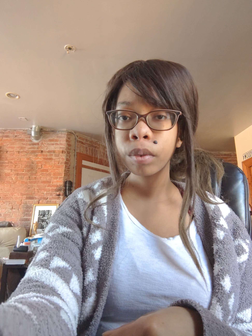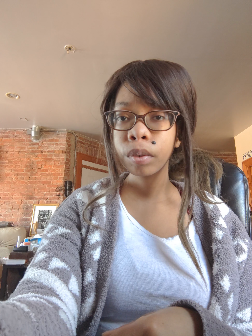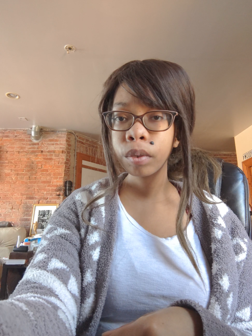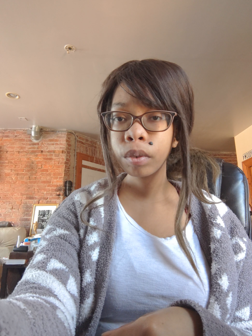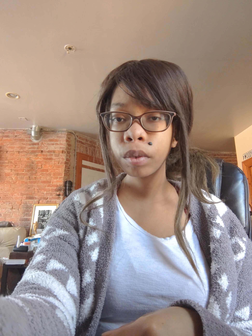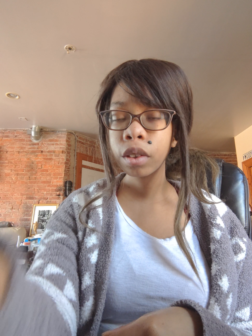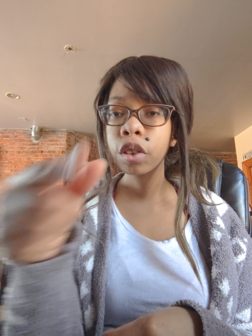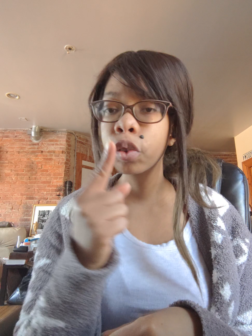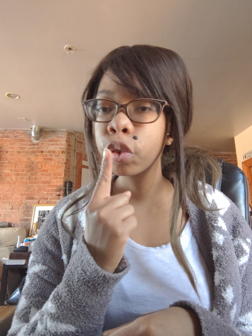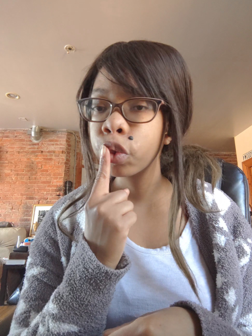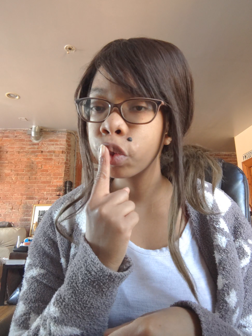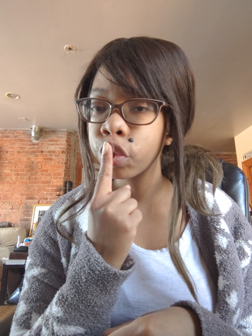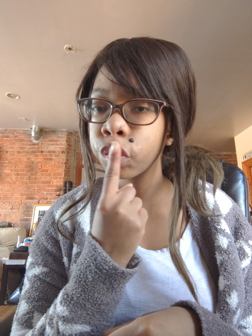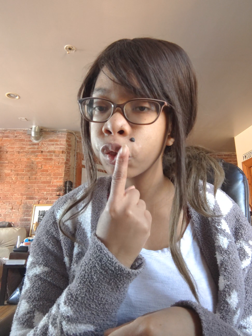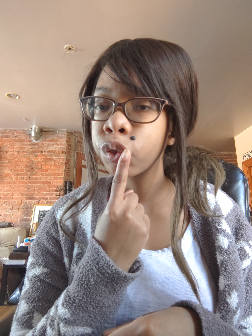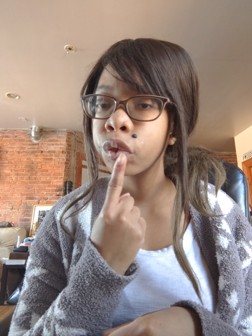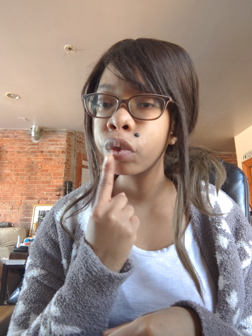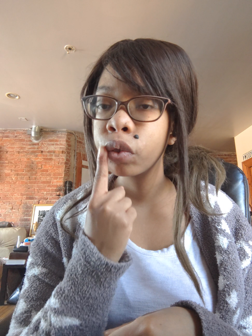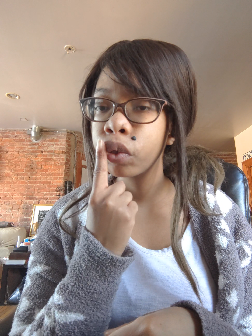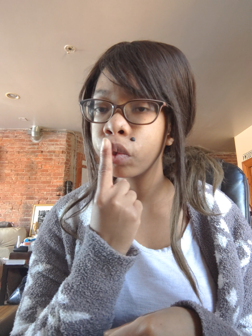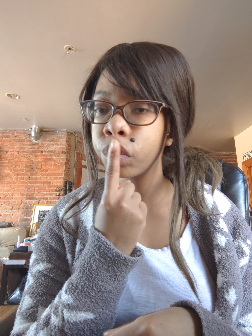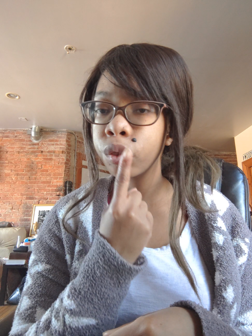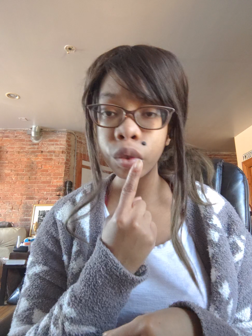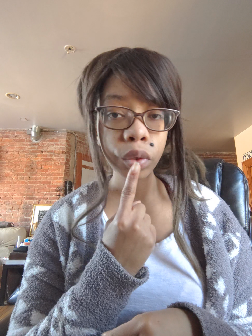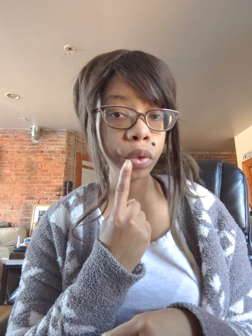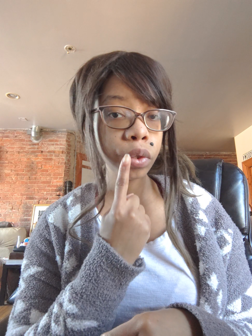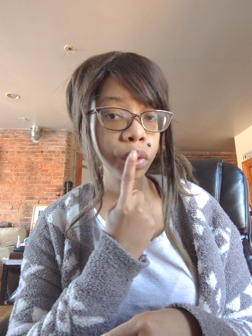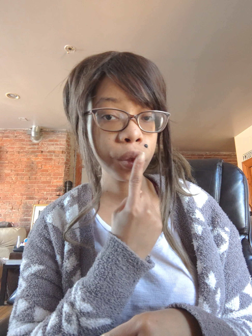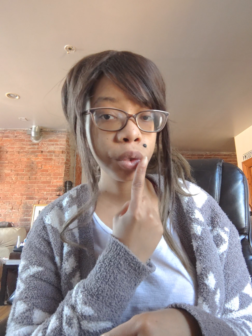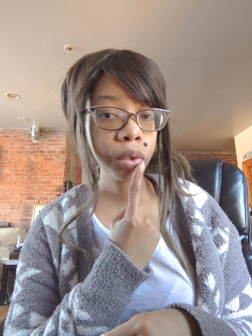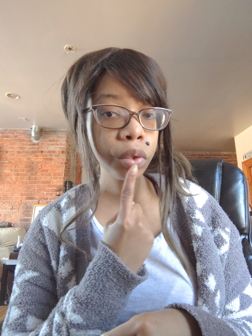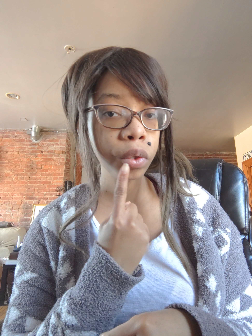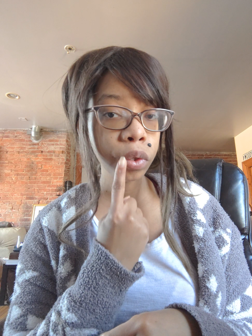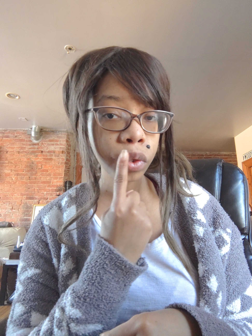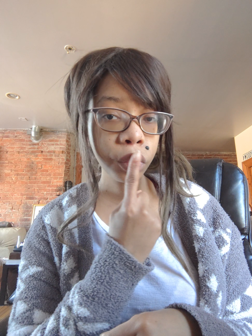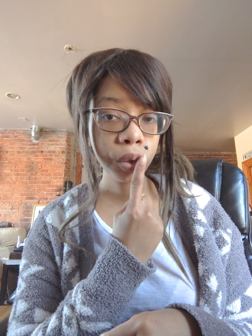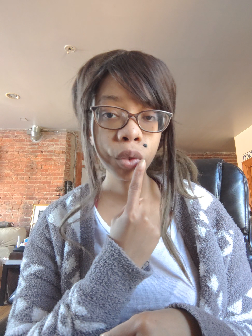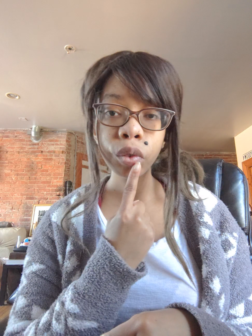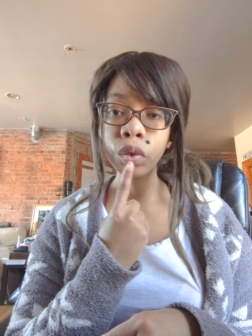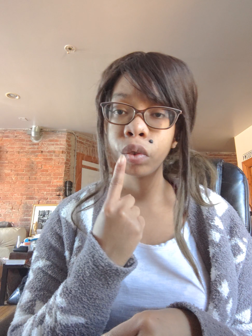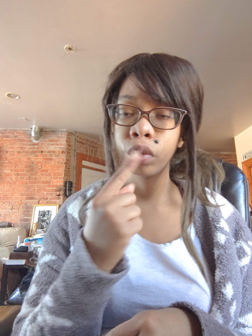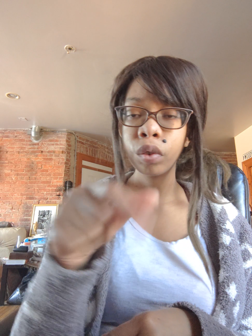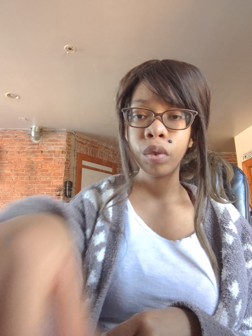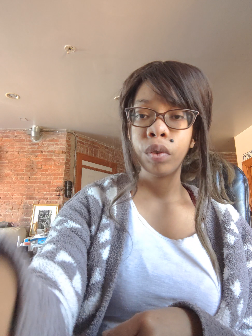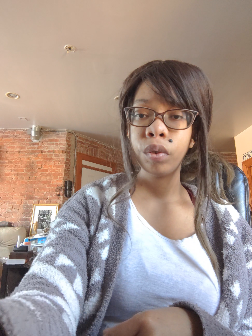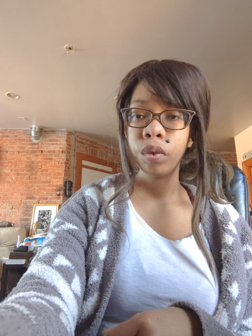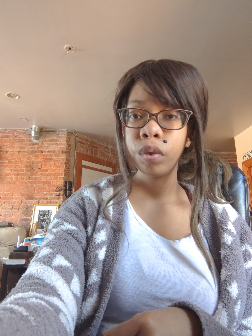lips